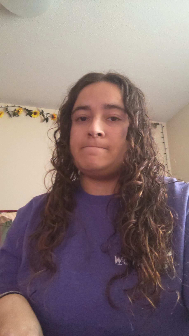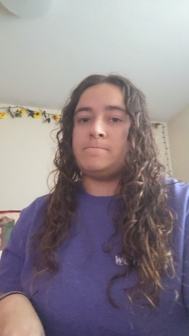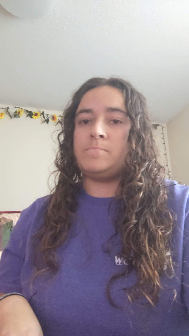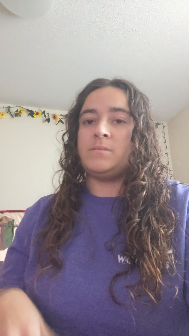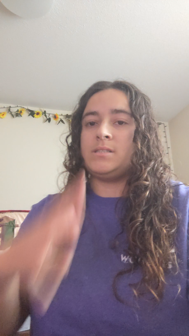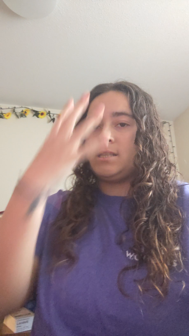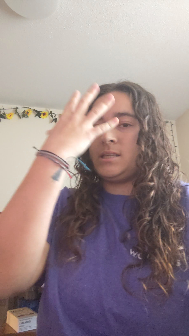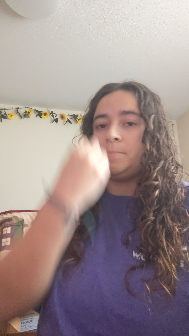asleep